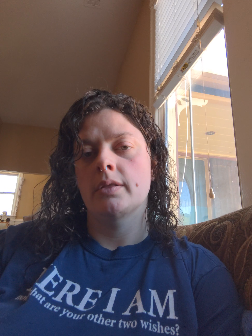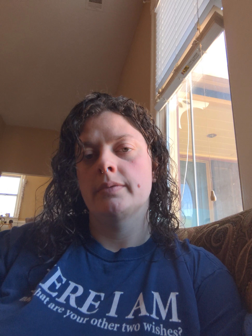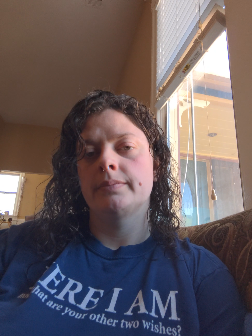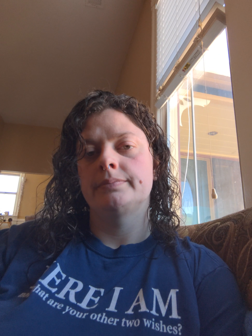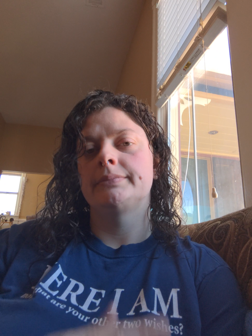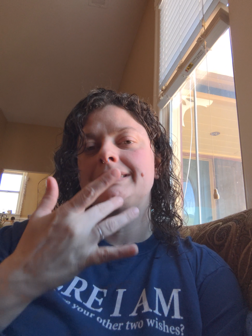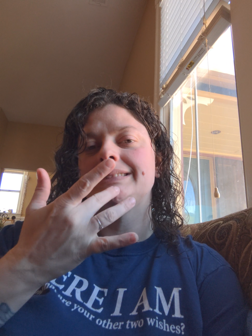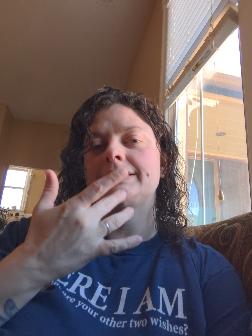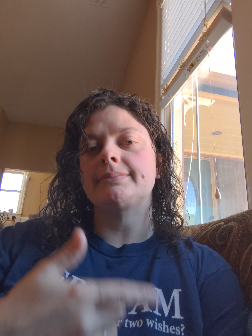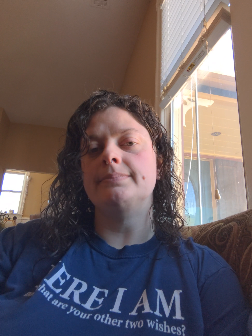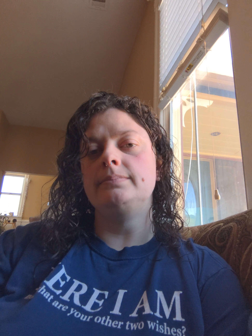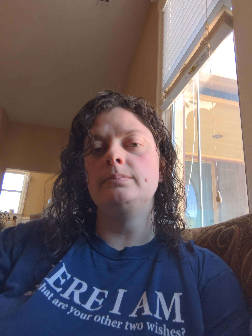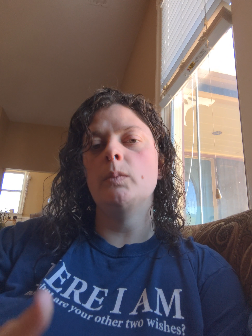taste